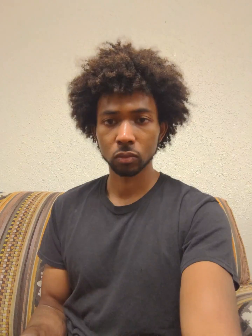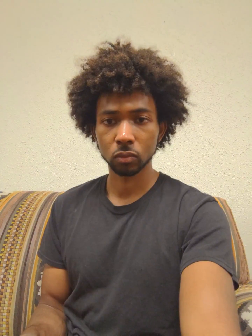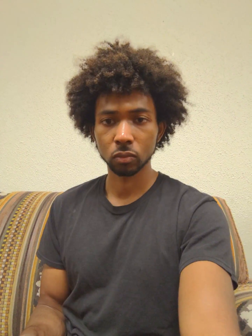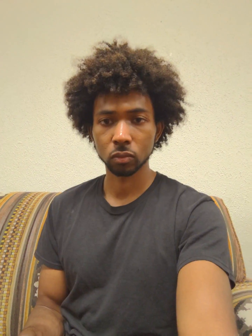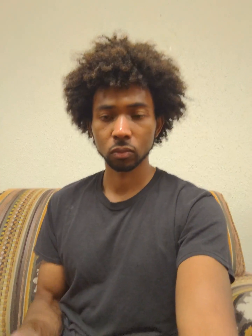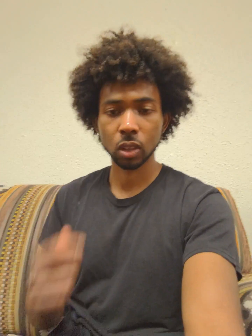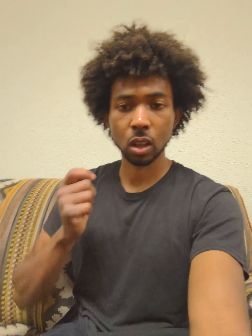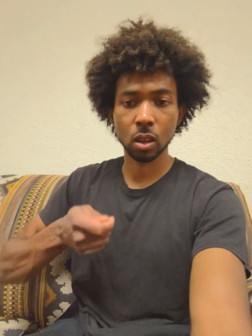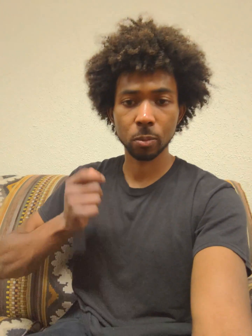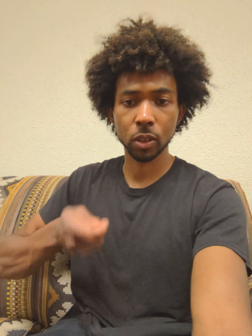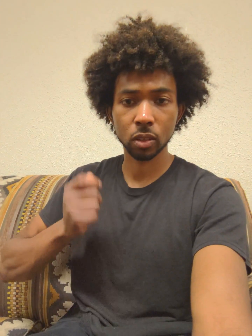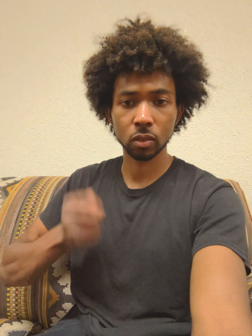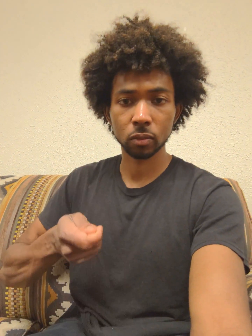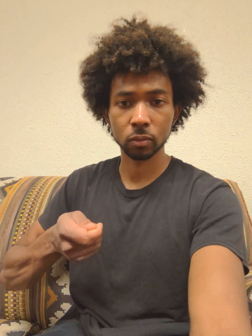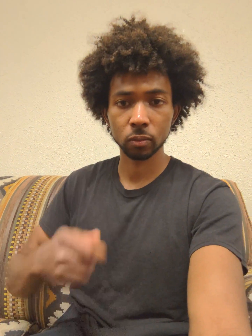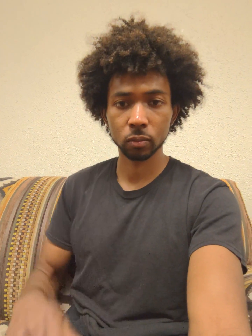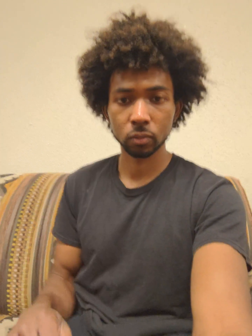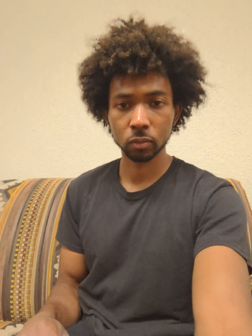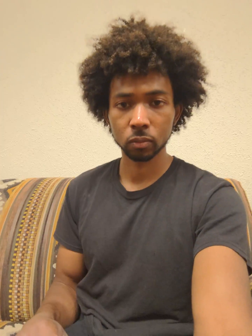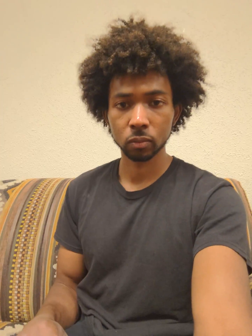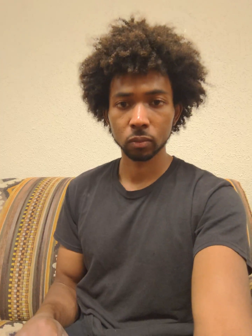cart